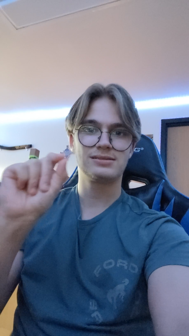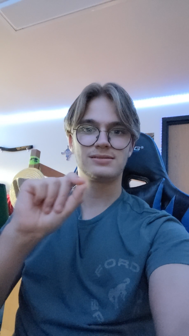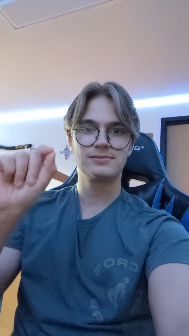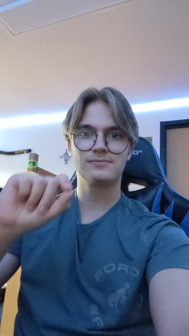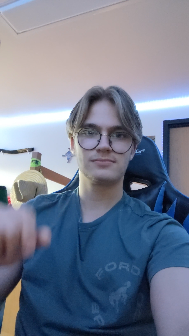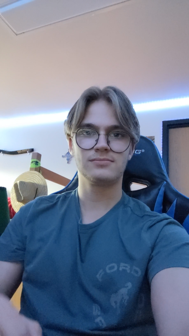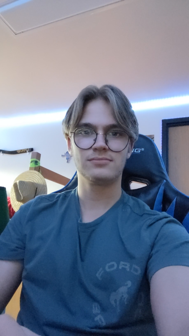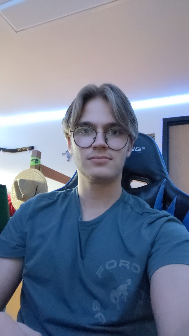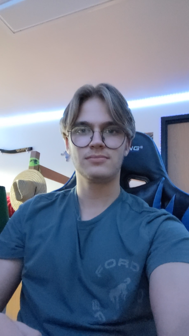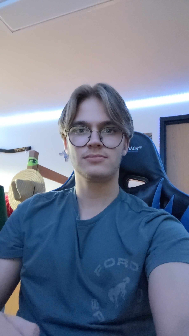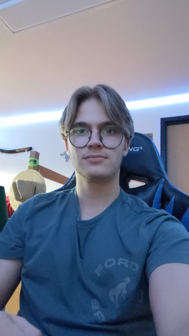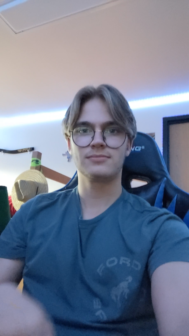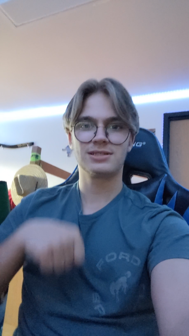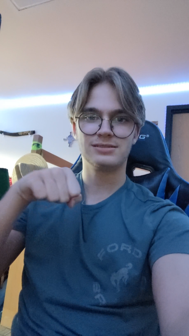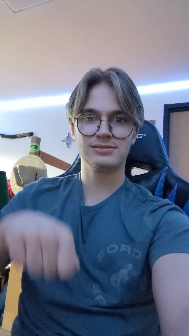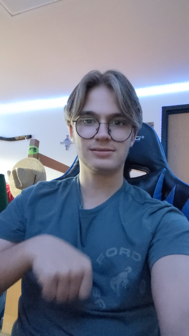bicycle